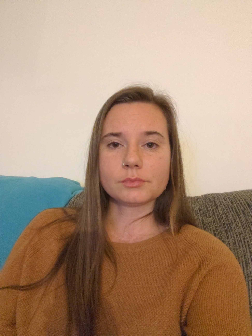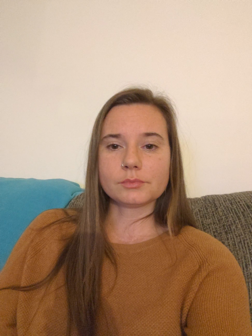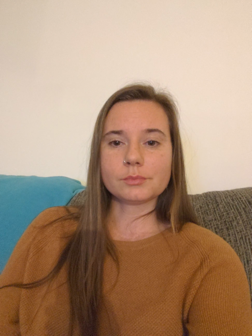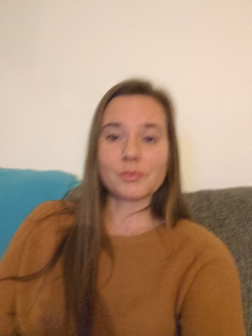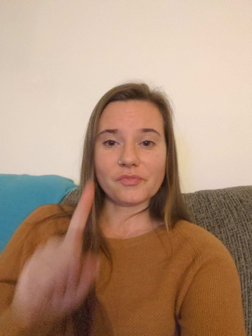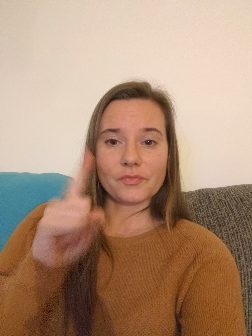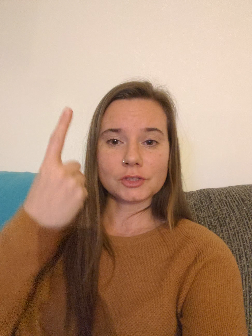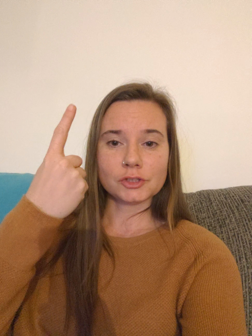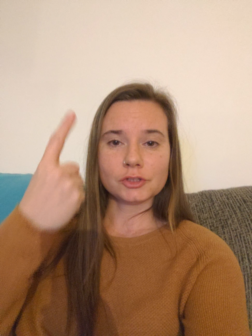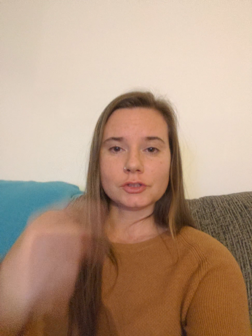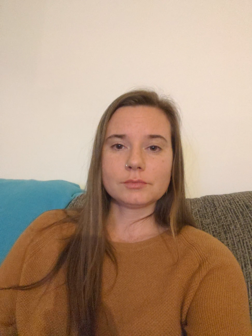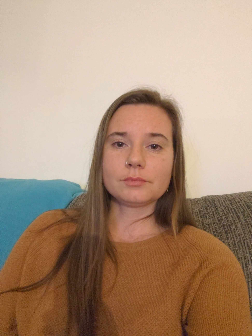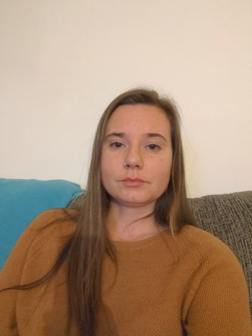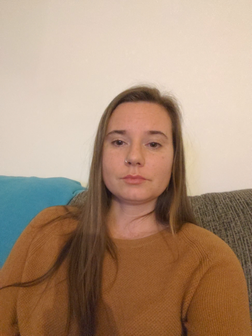first